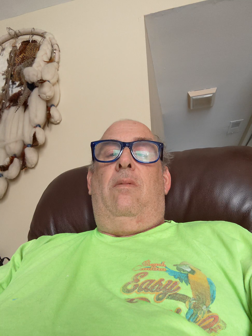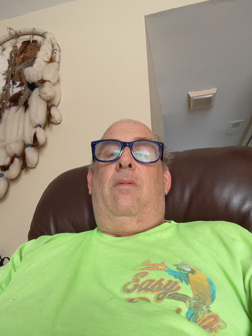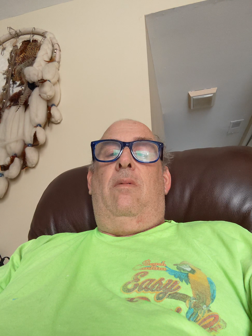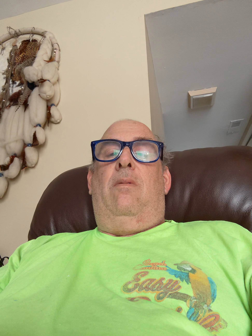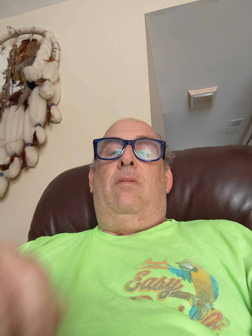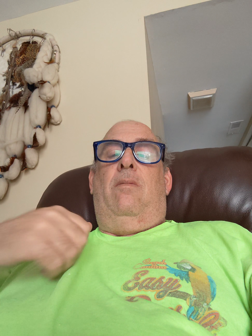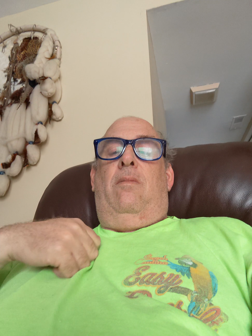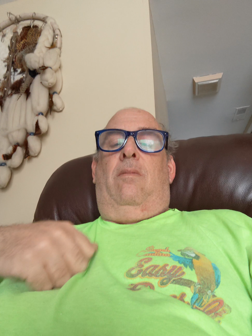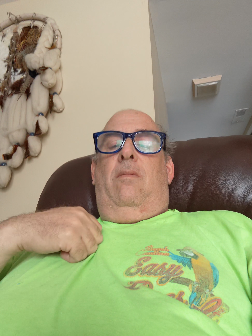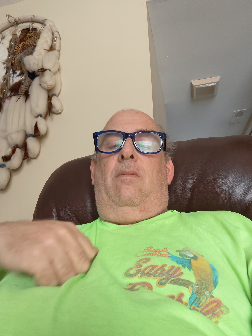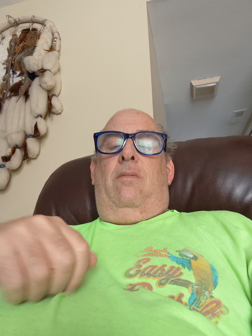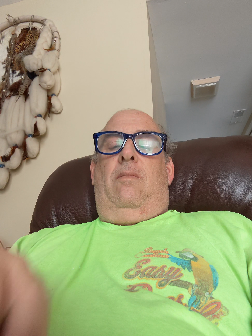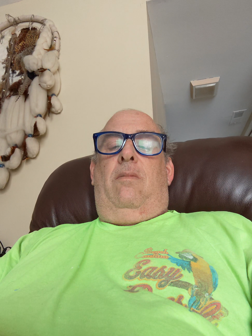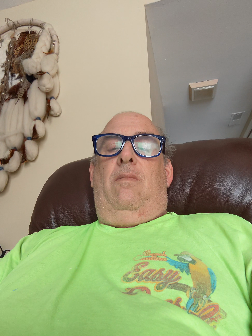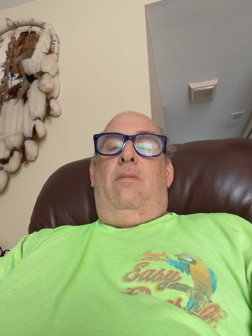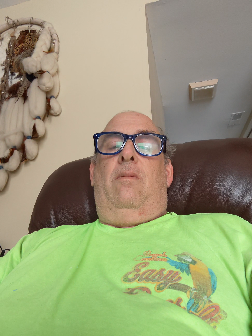bath